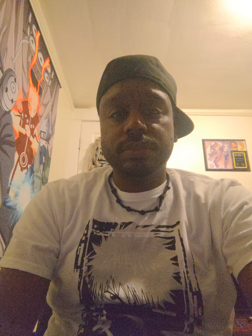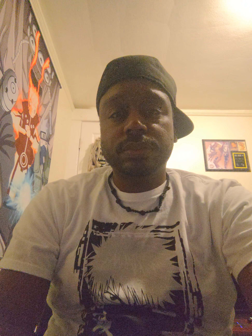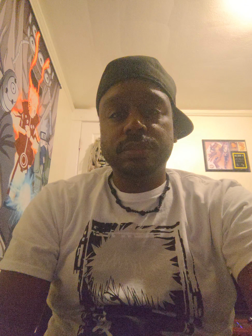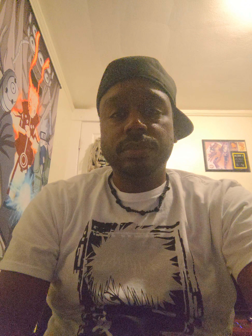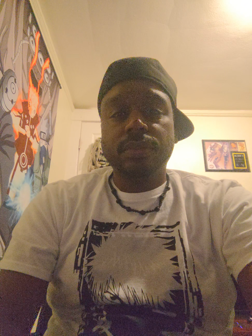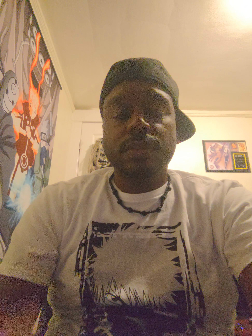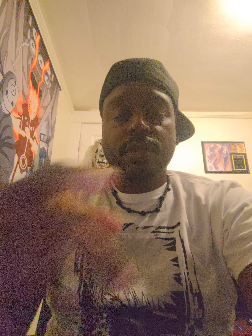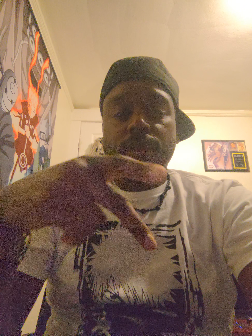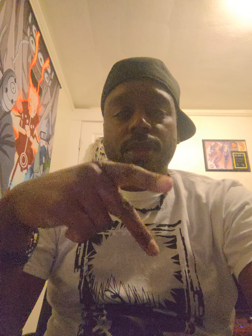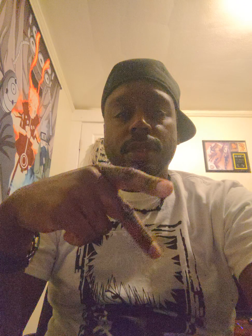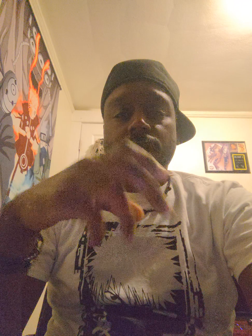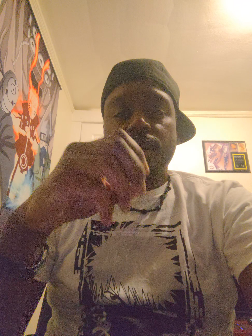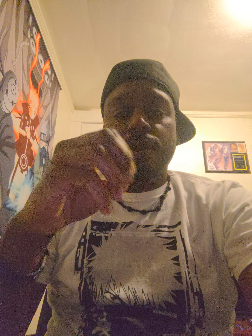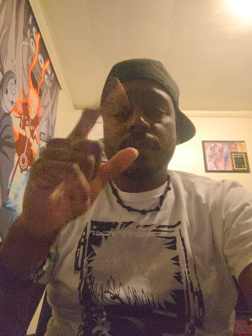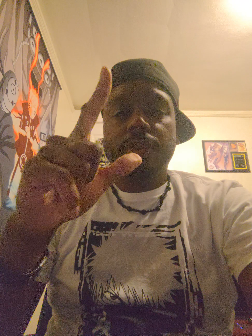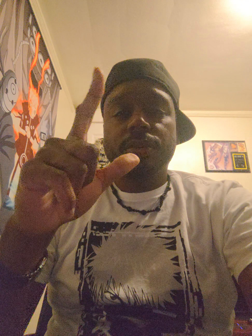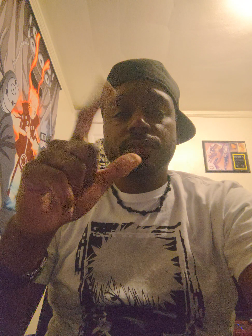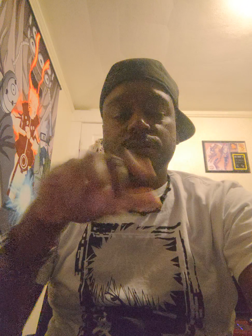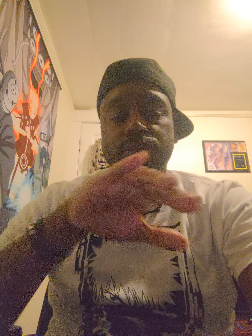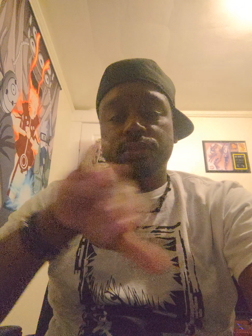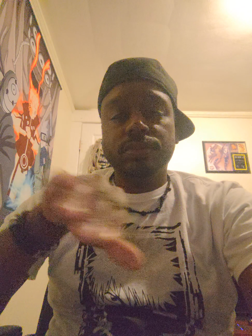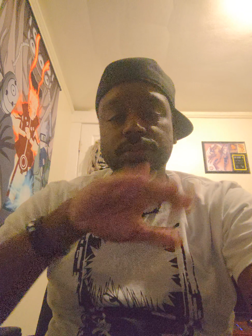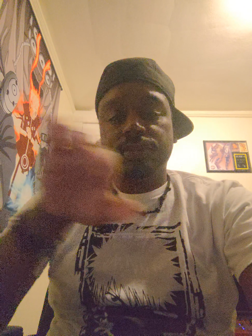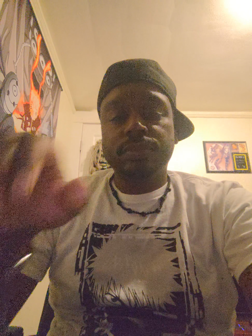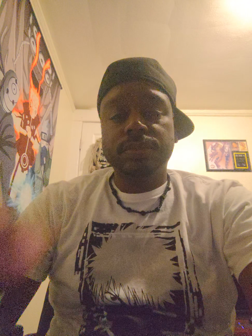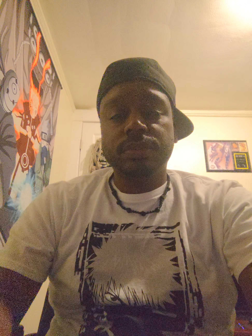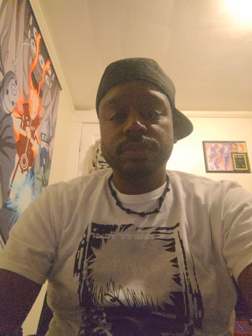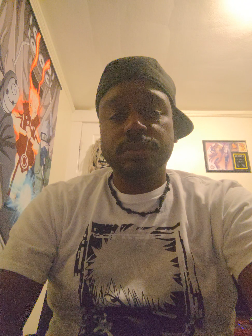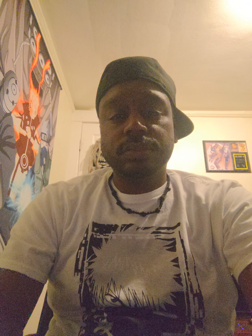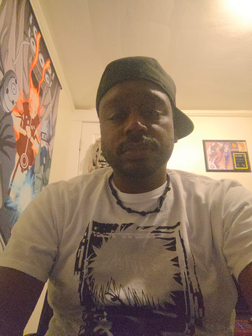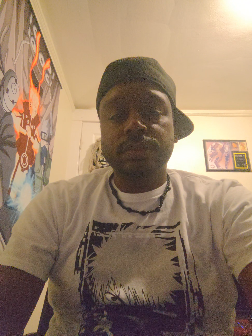pool